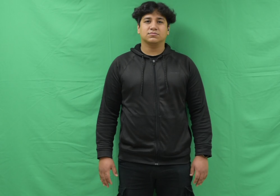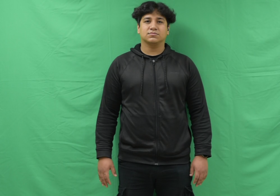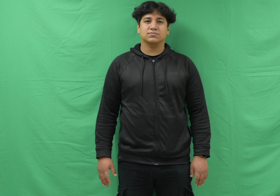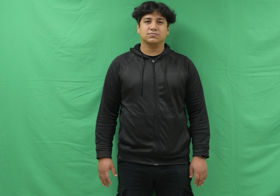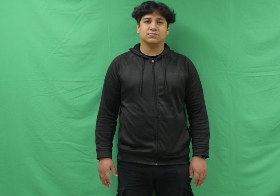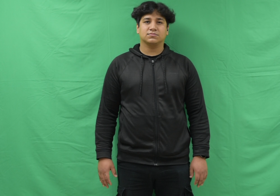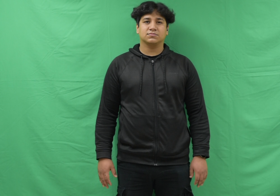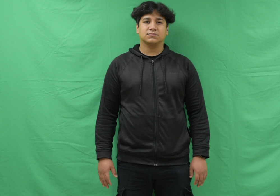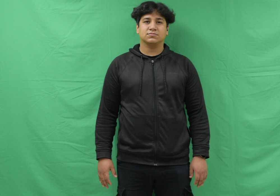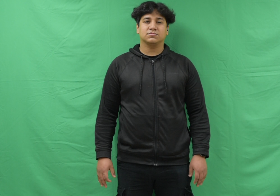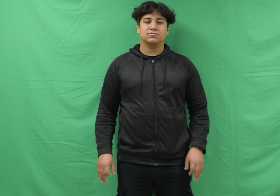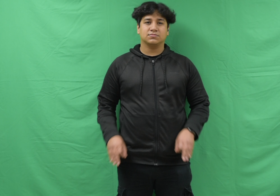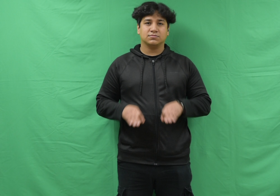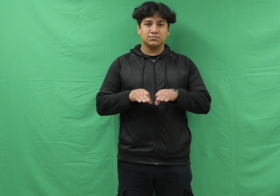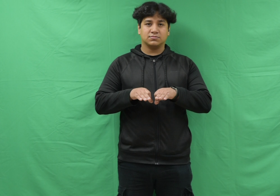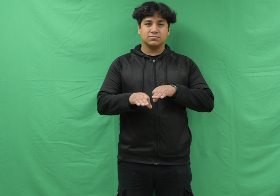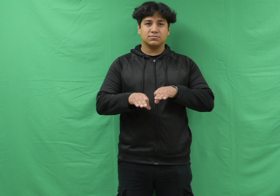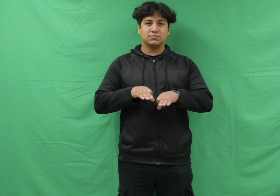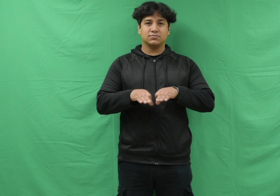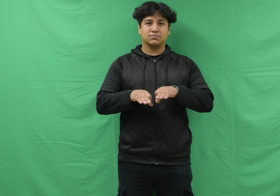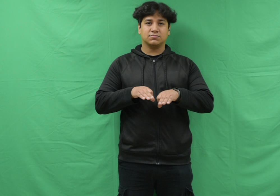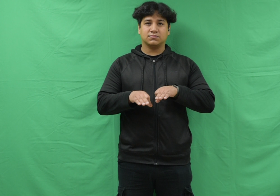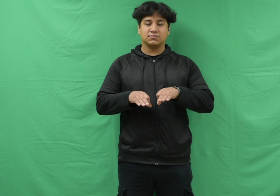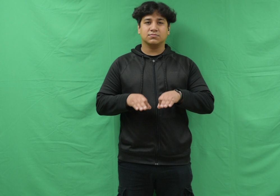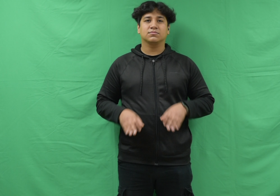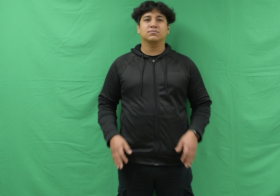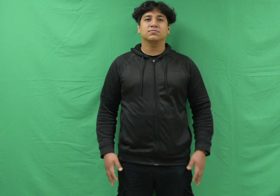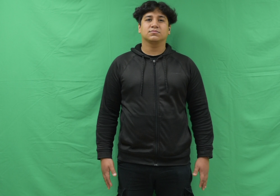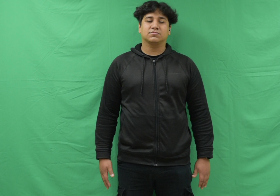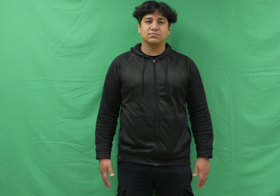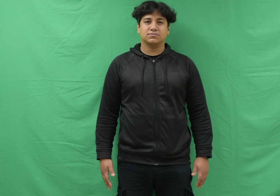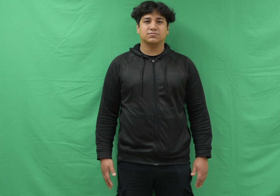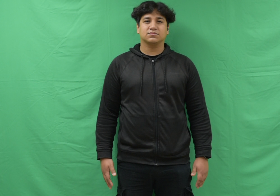trabajo